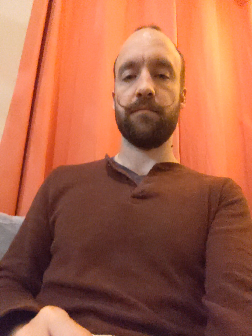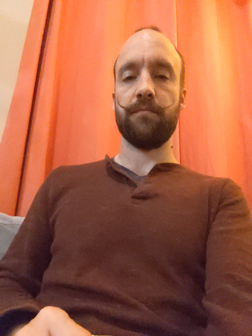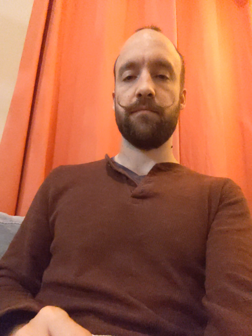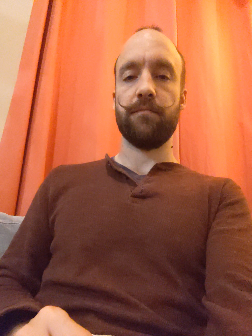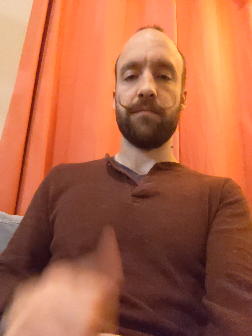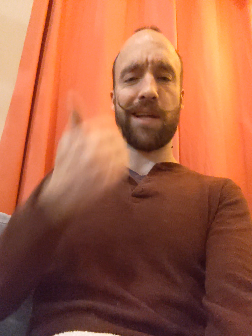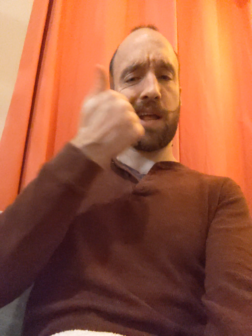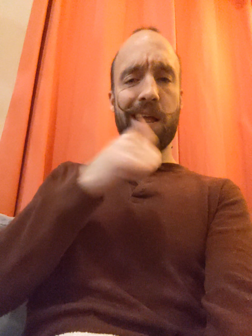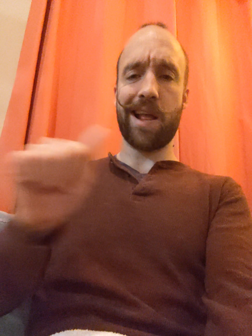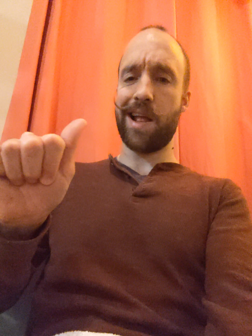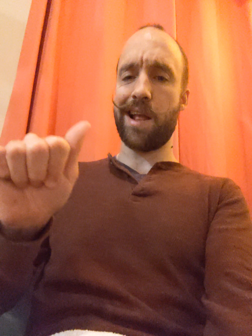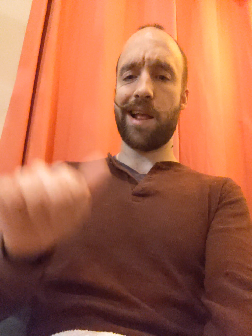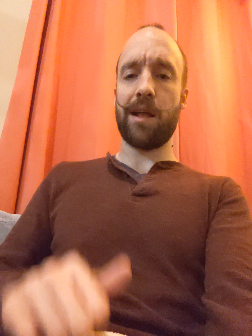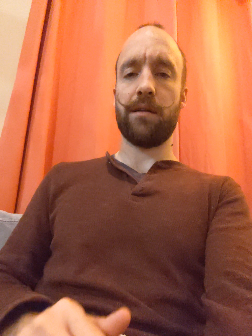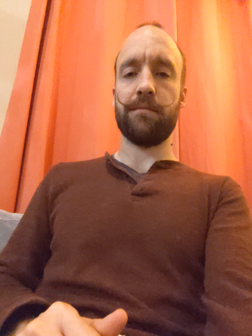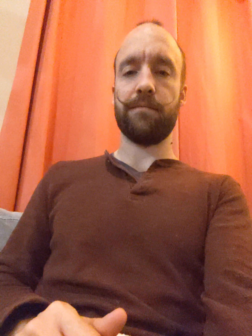any